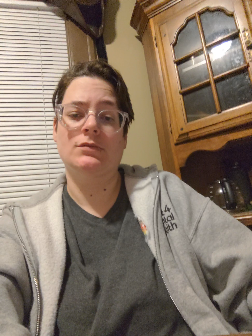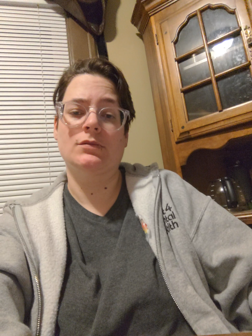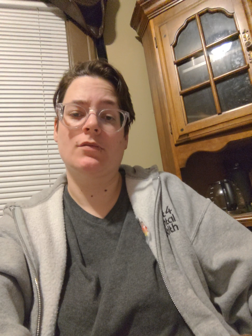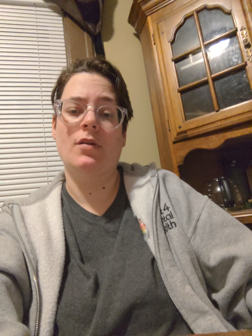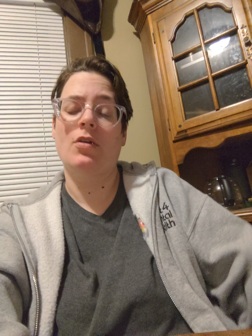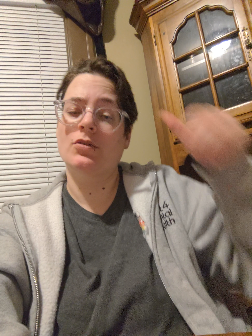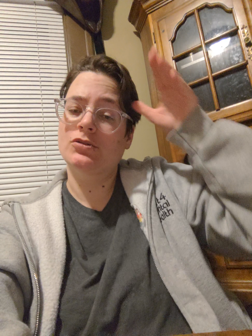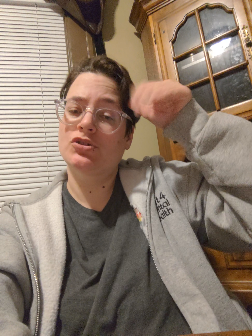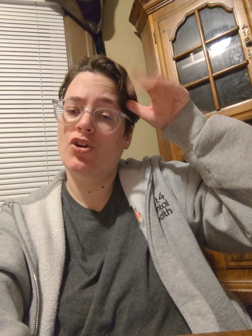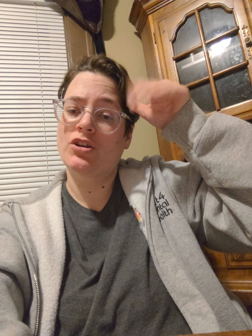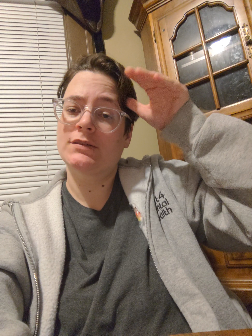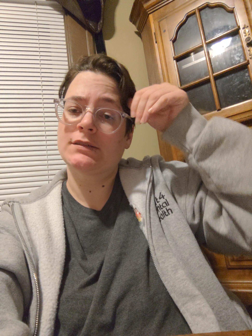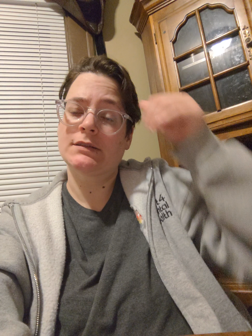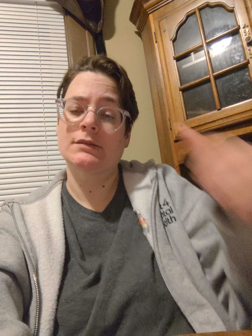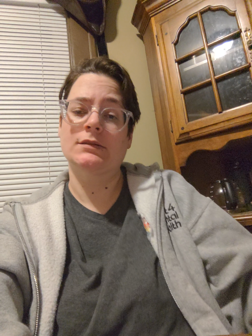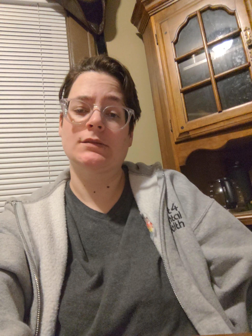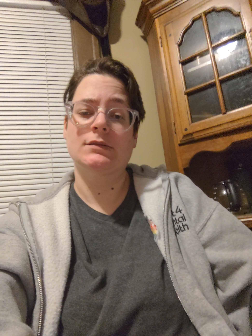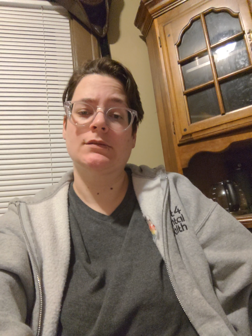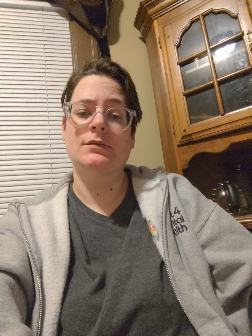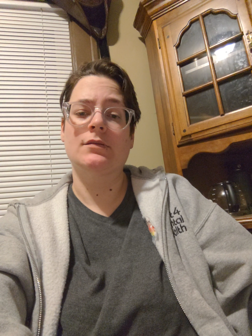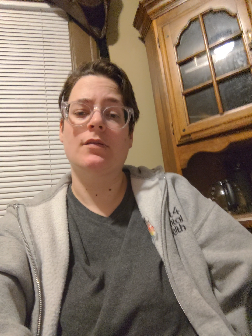donkey